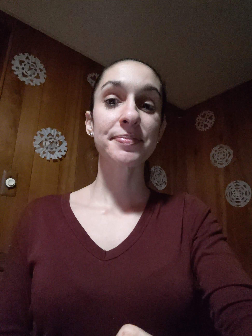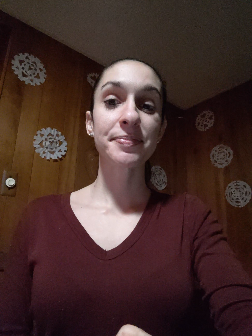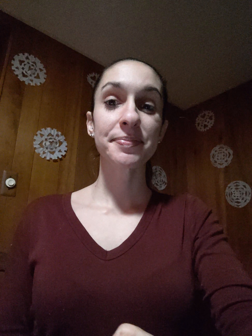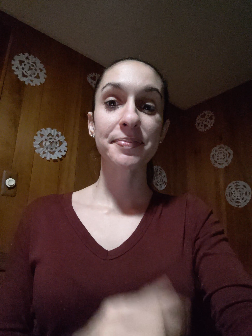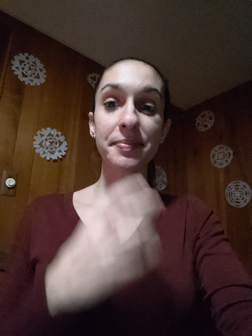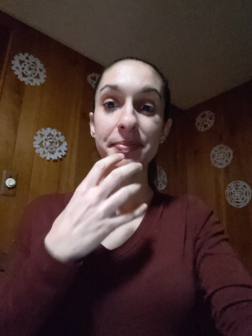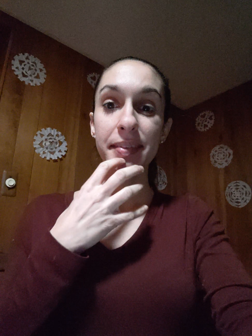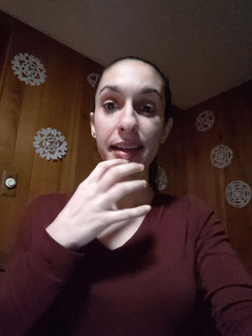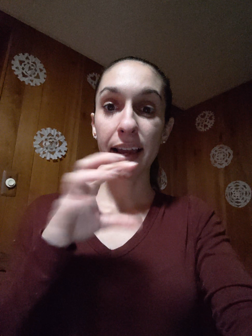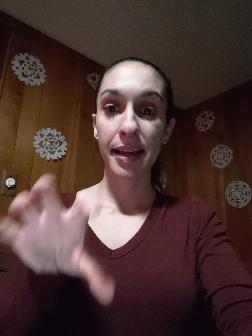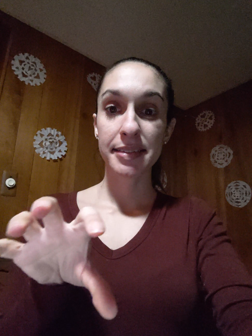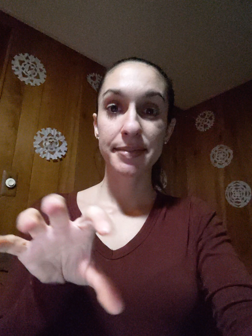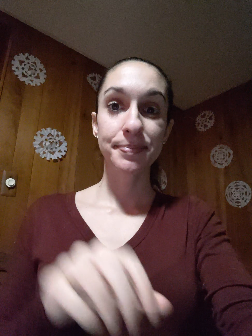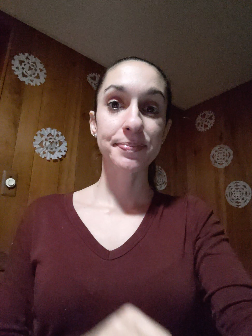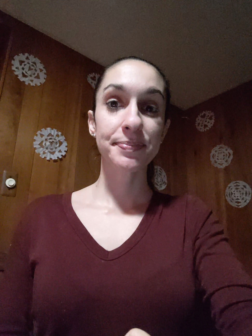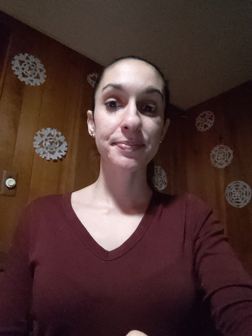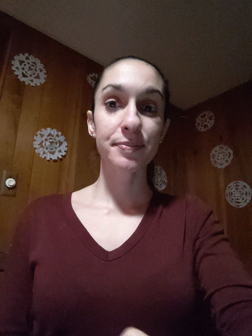hot